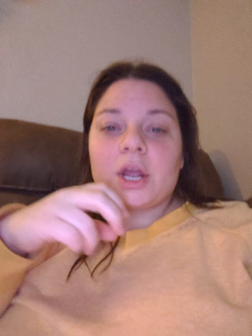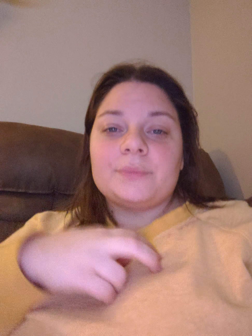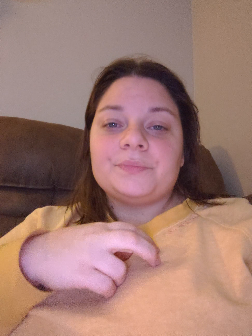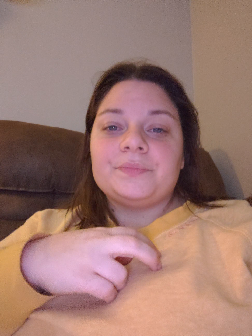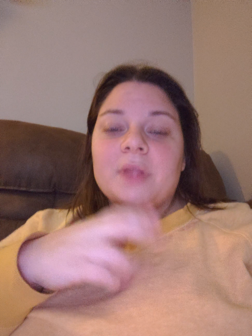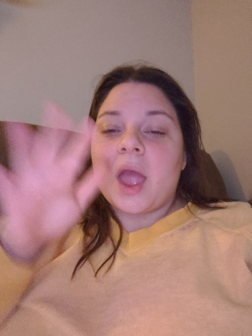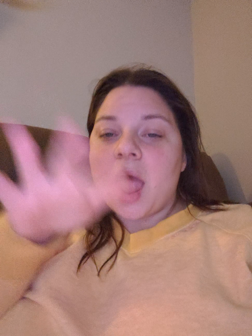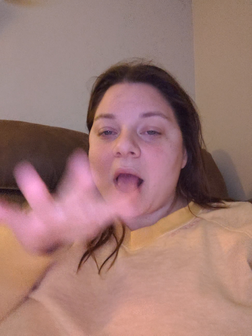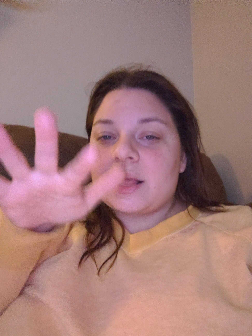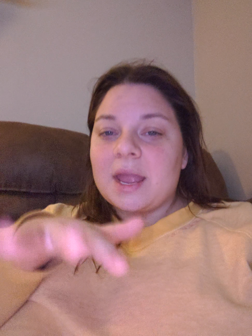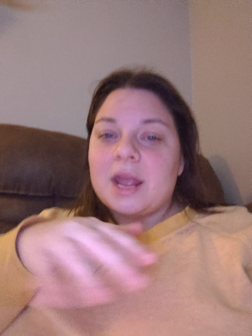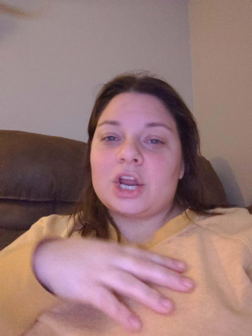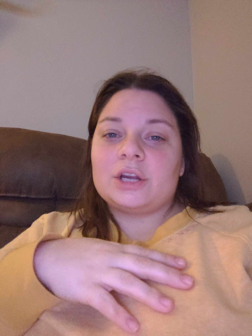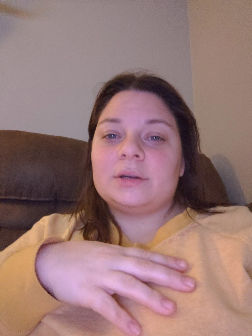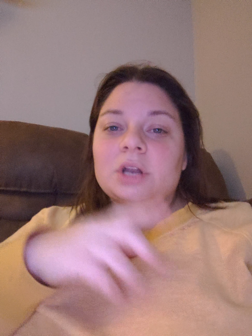alligator